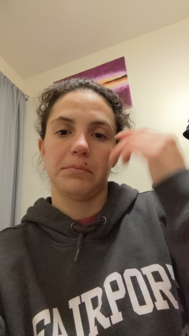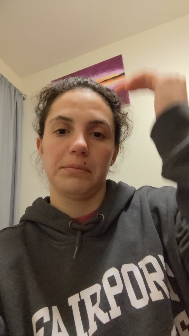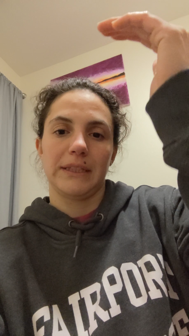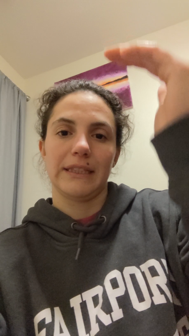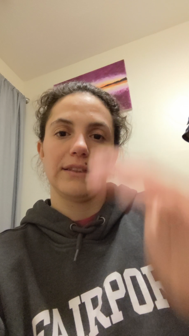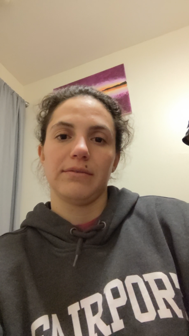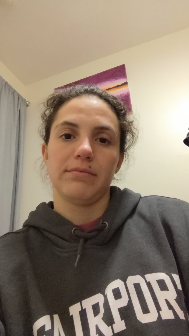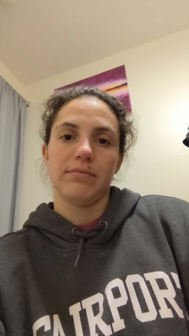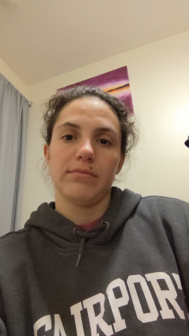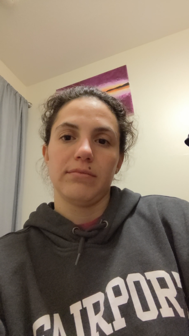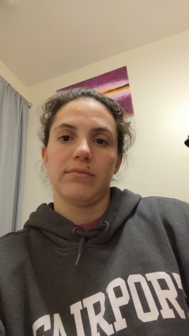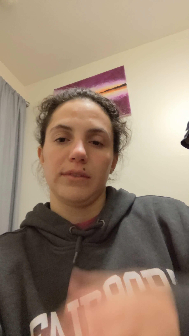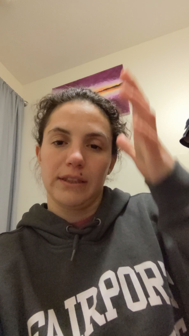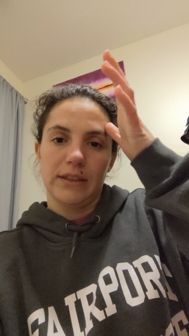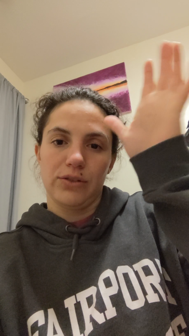deer